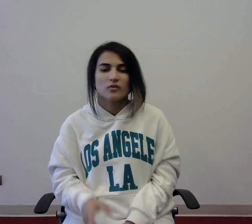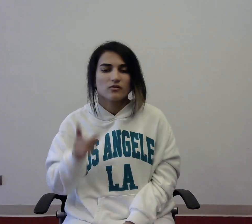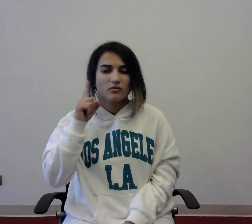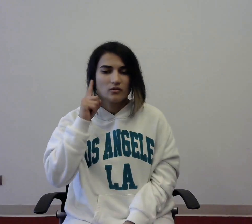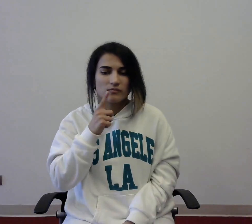eşitmə məhdüdiyyətli